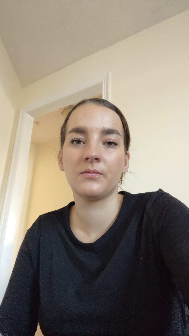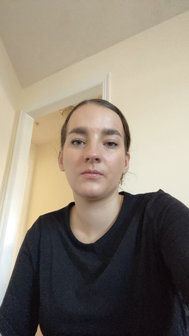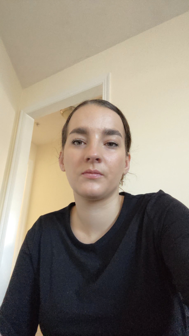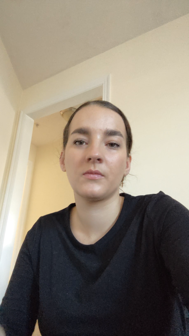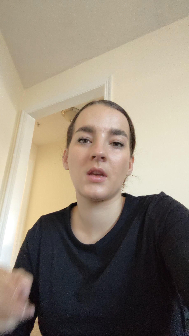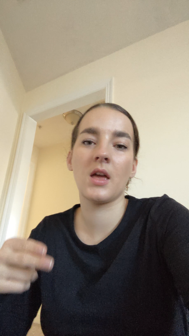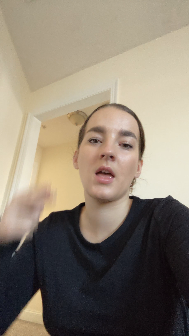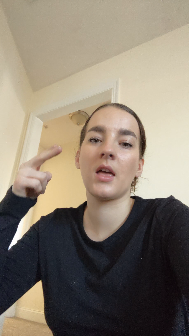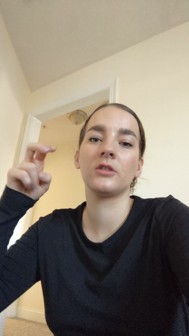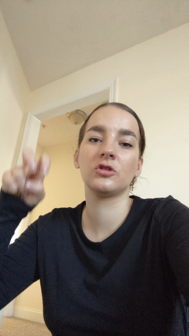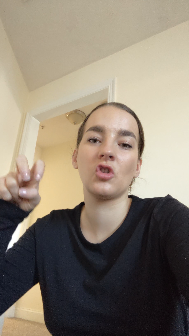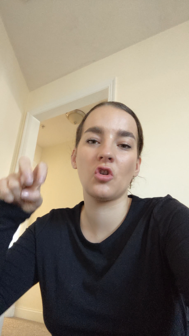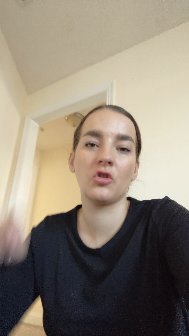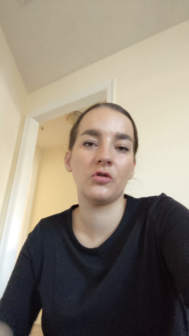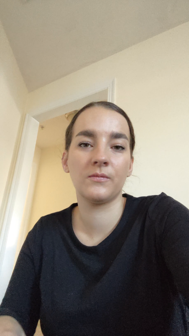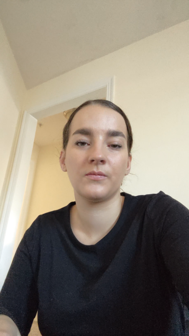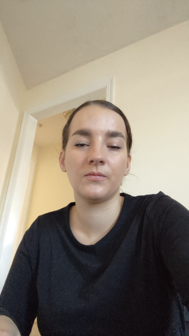high chair